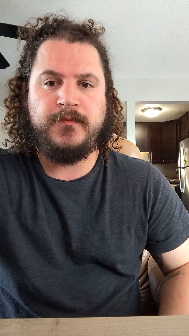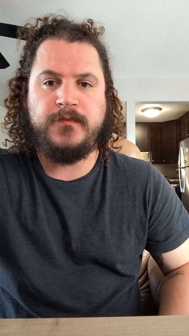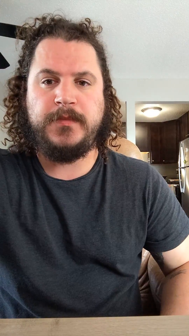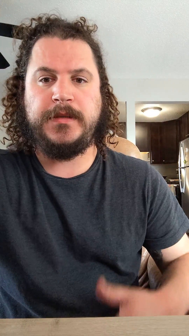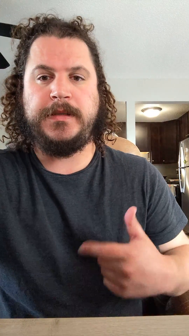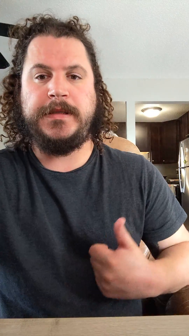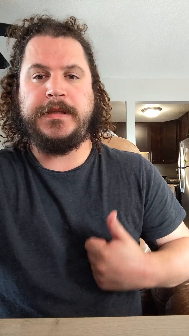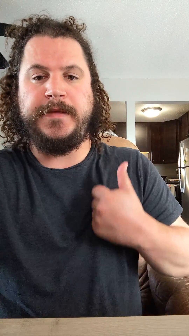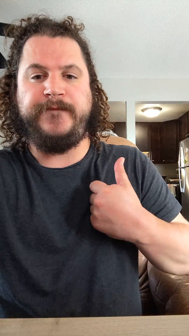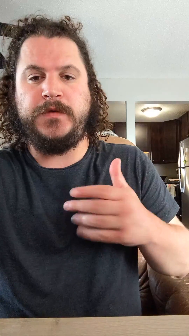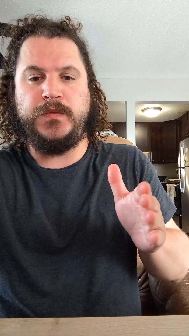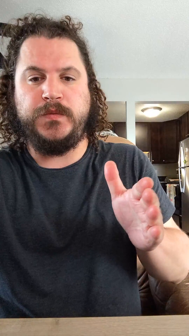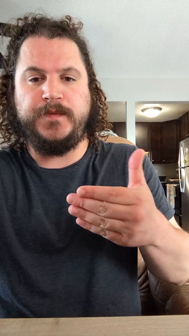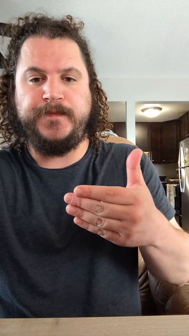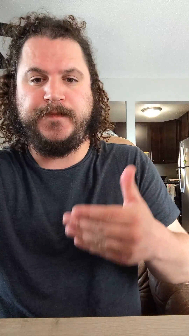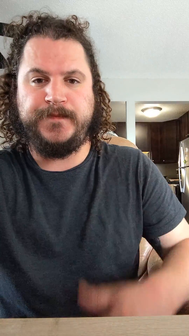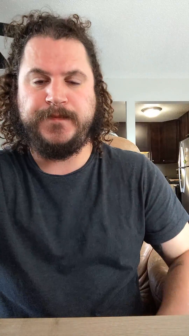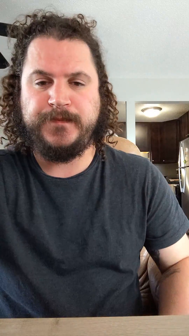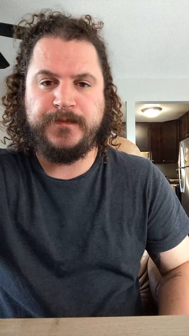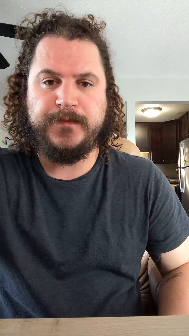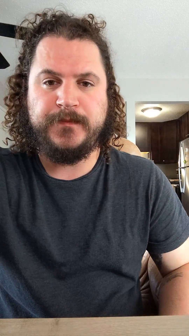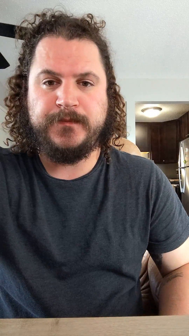living room